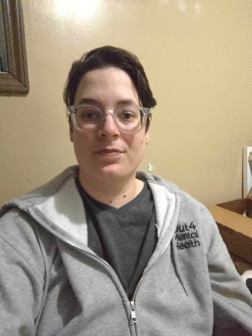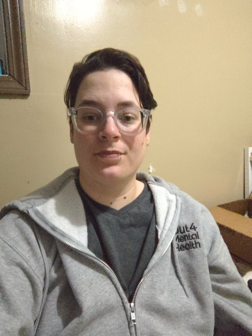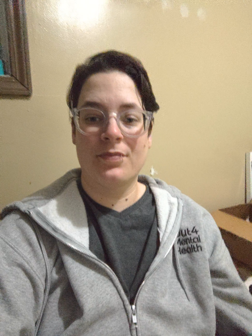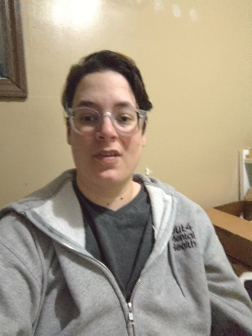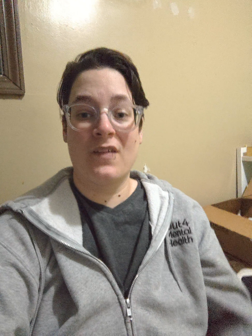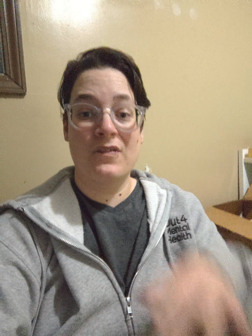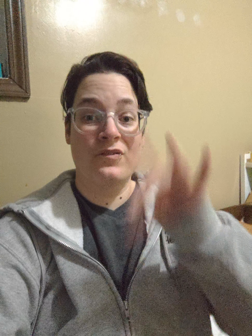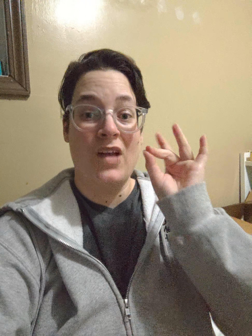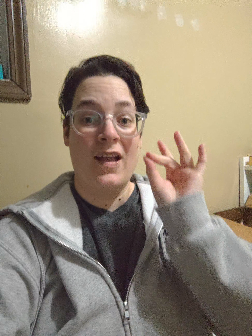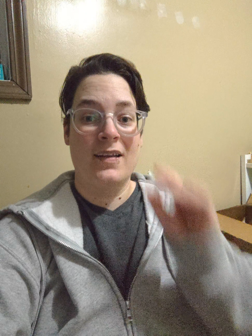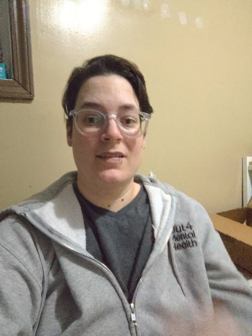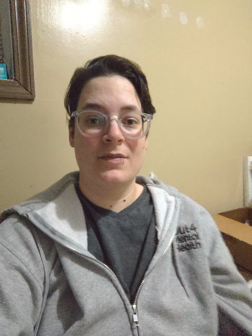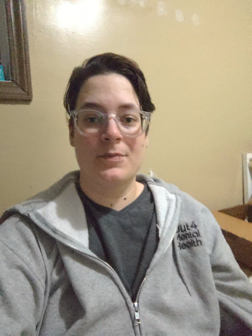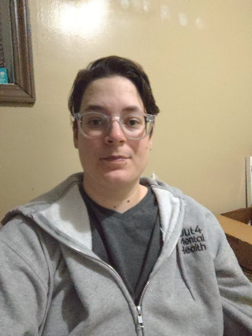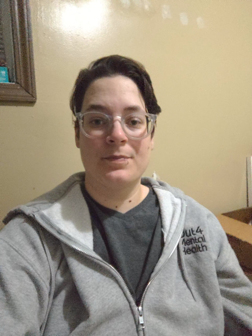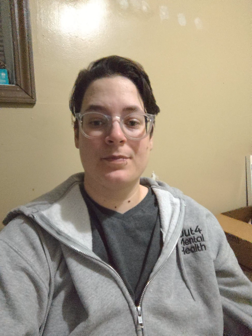find